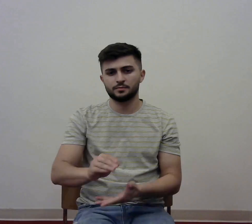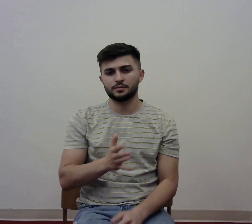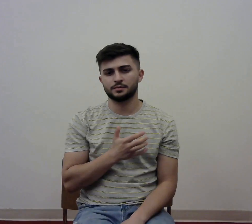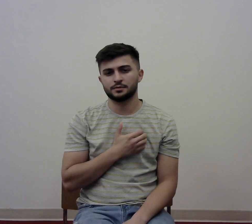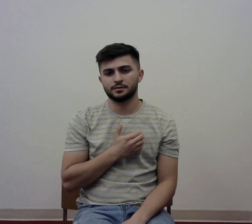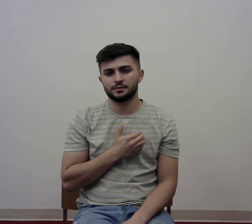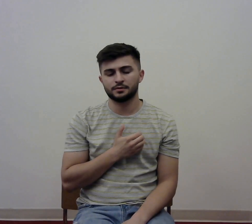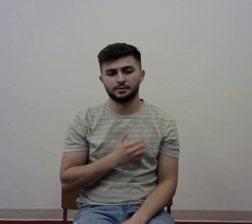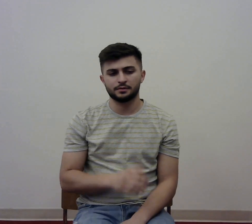istəmək